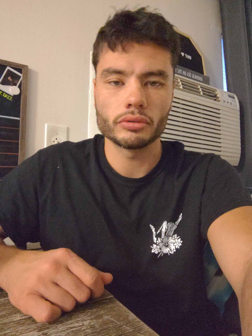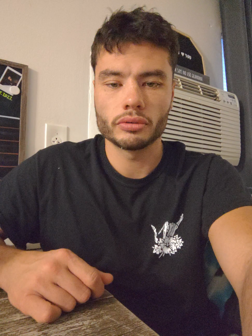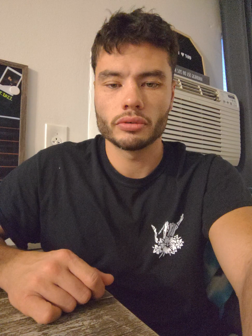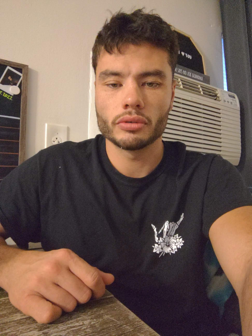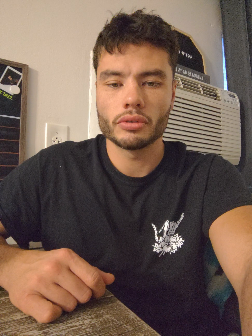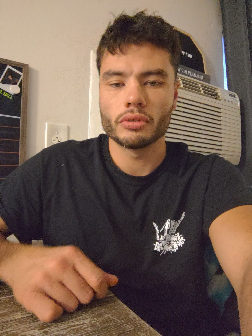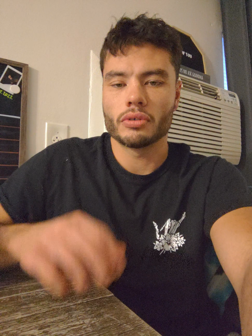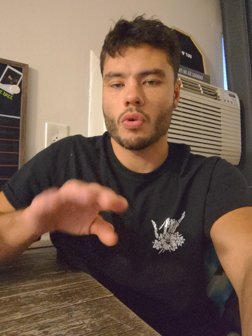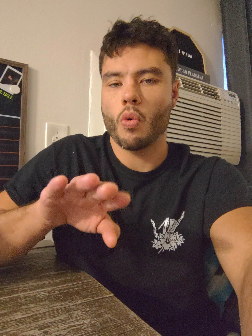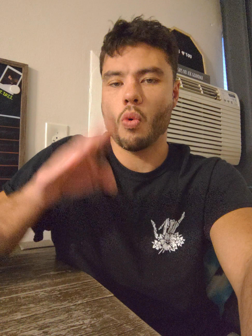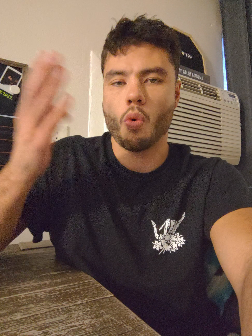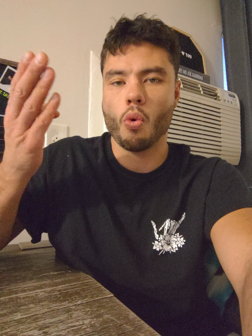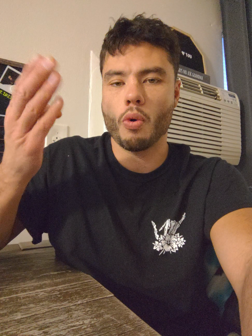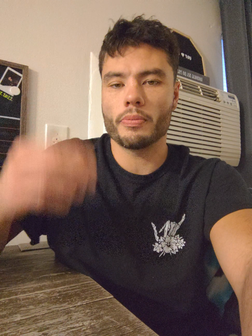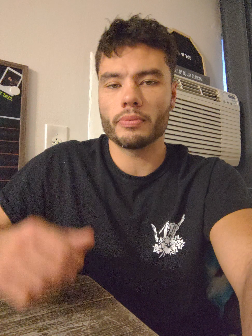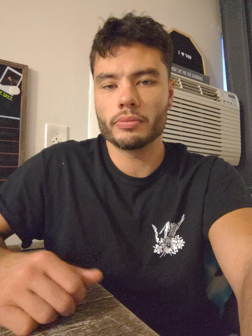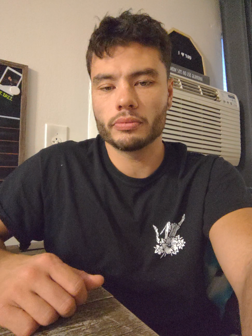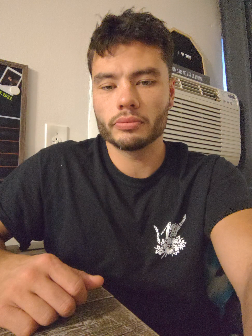open